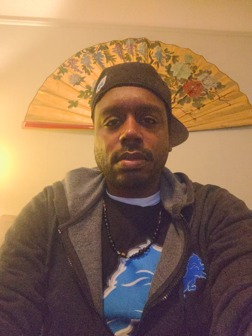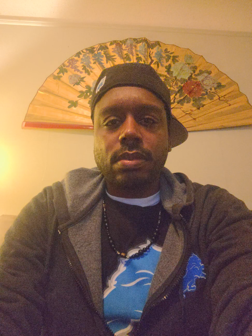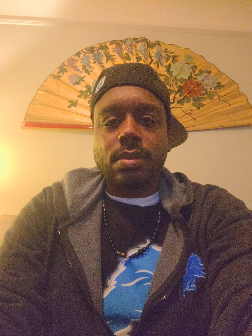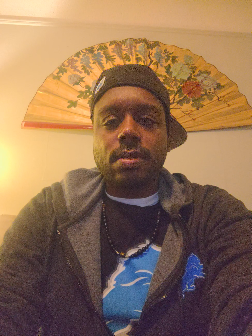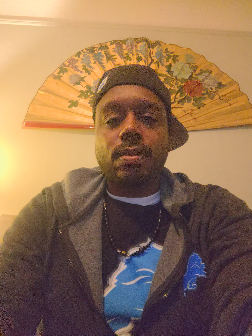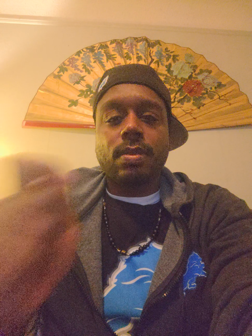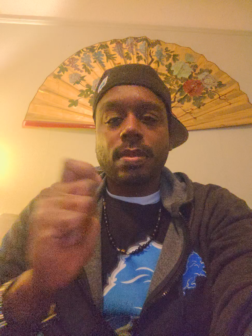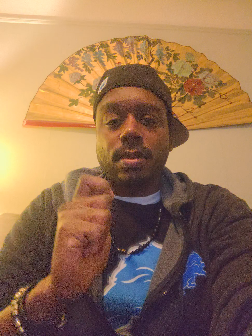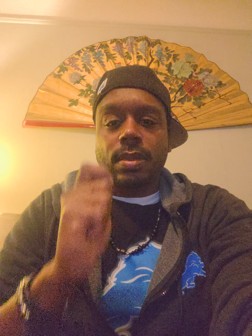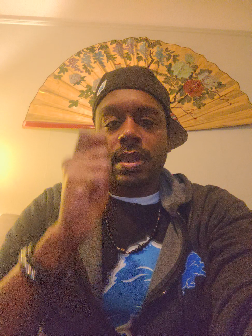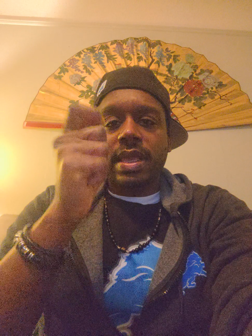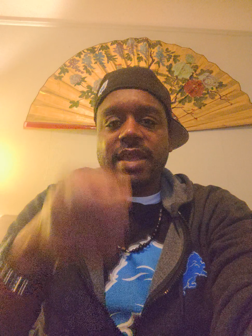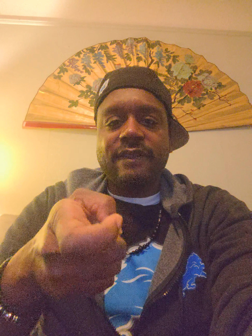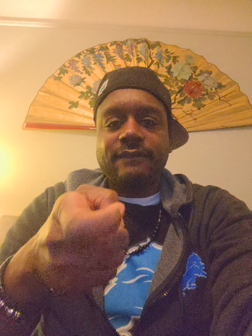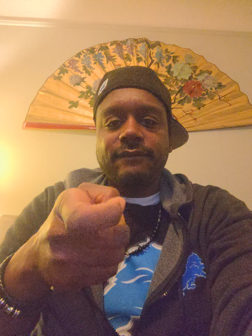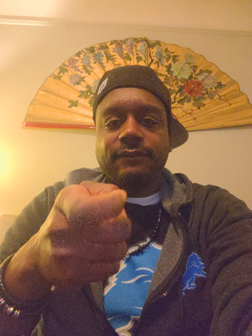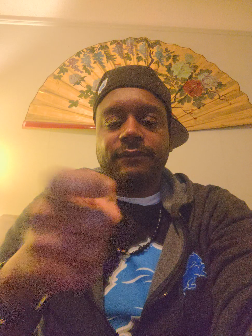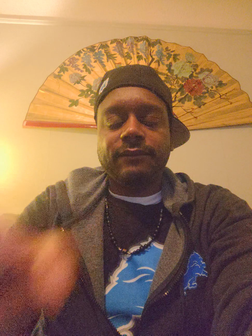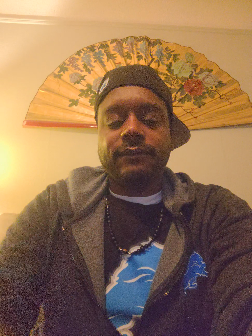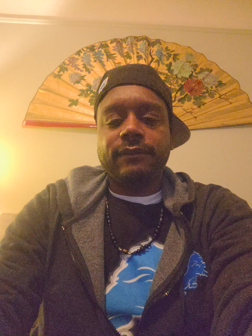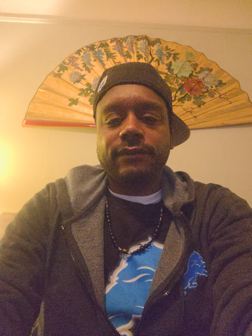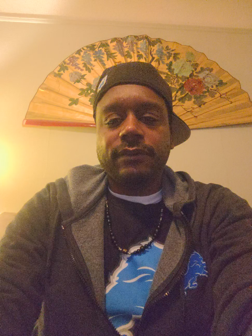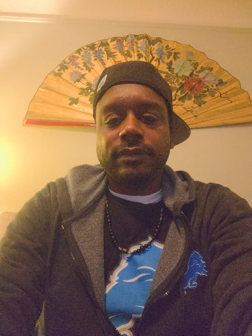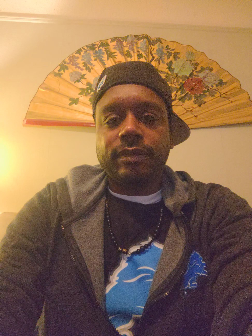gift